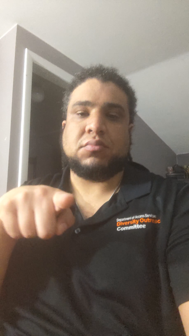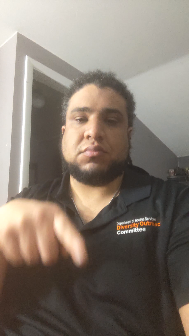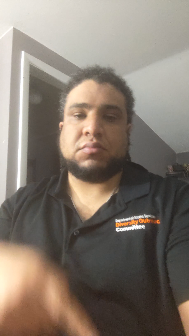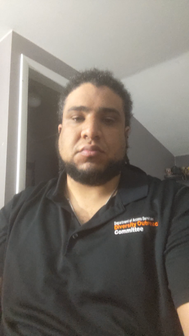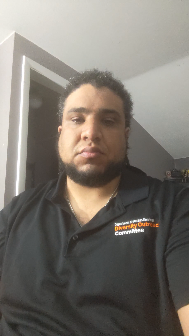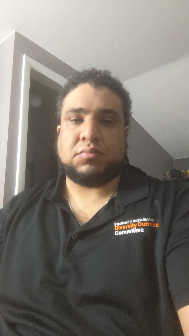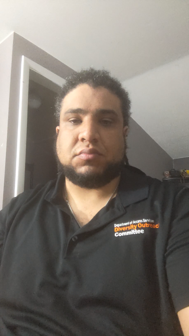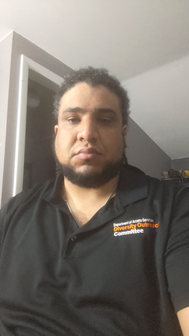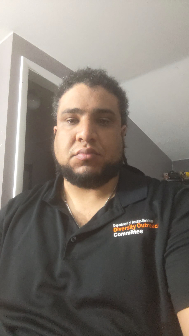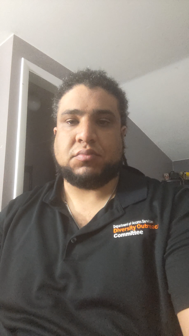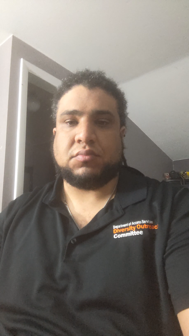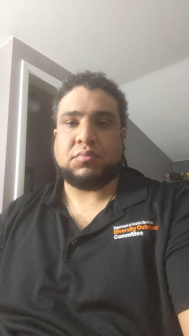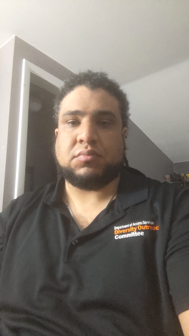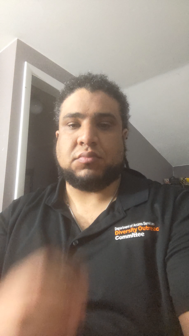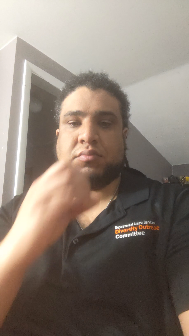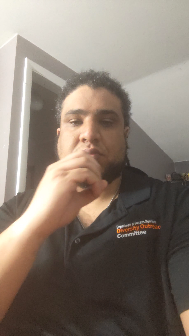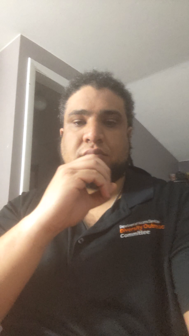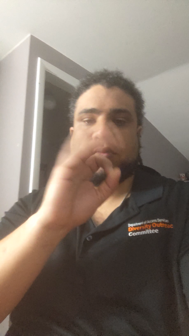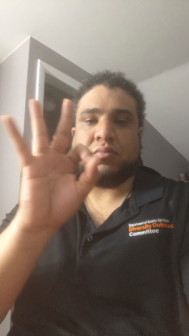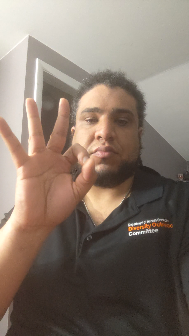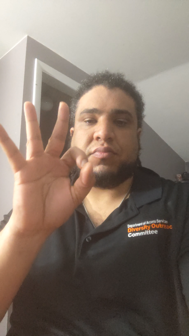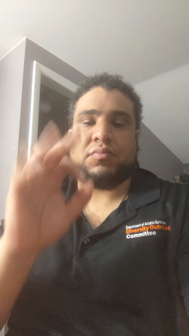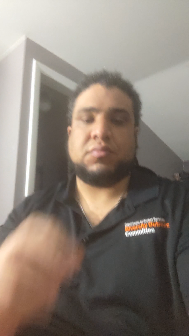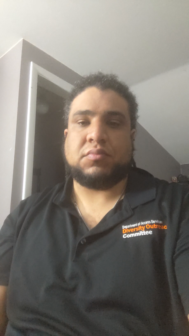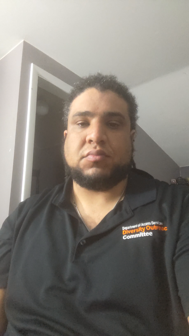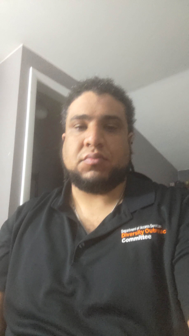off